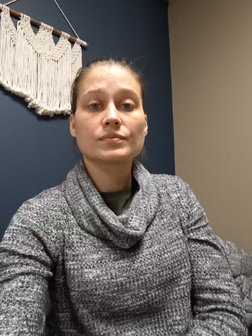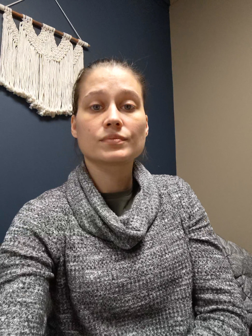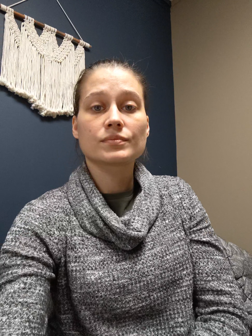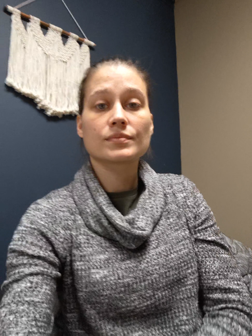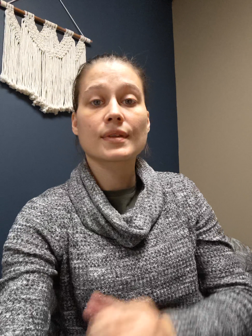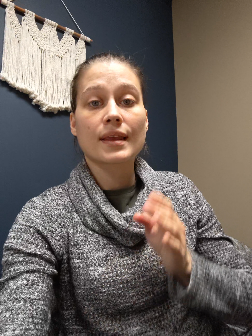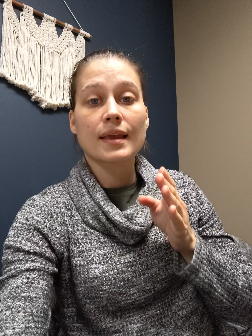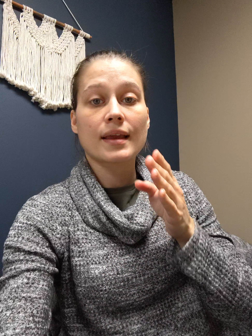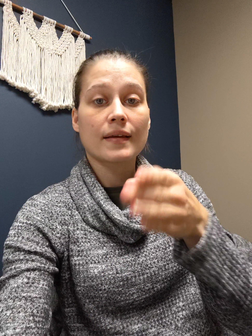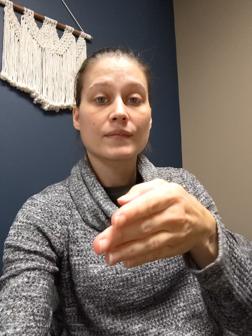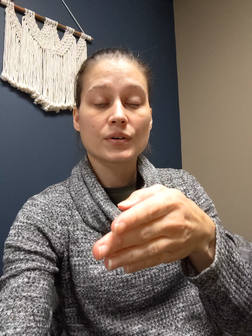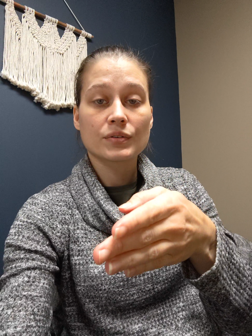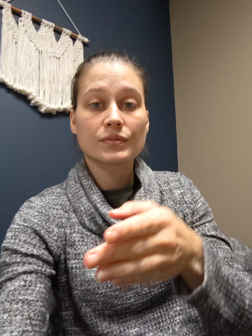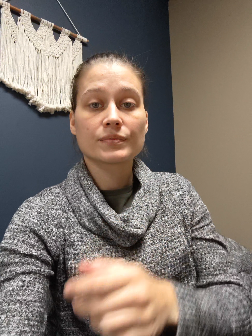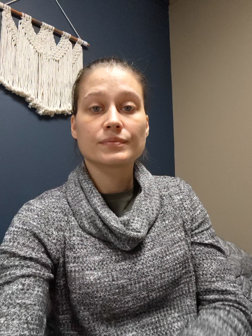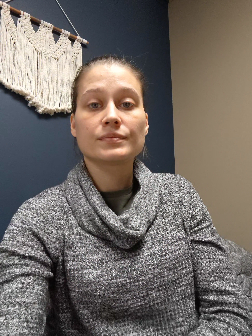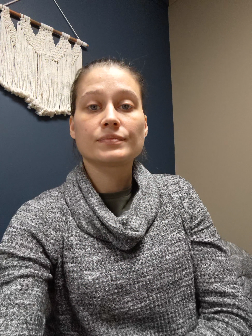after